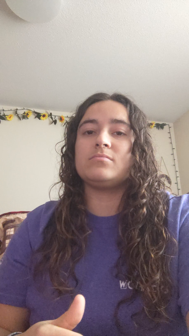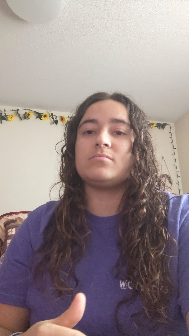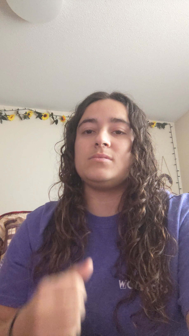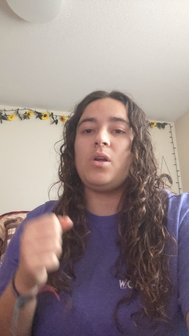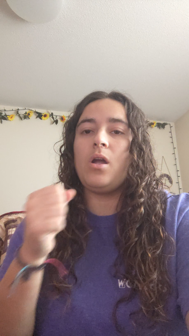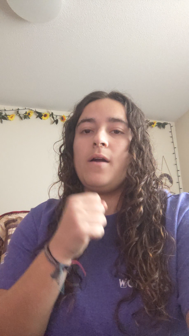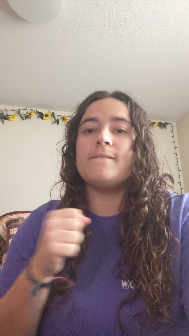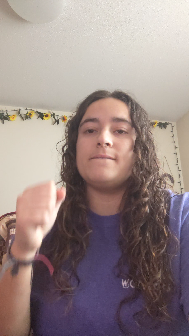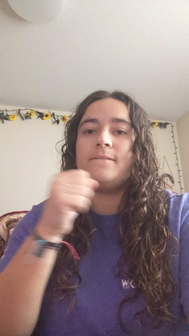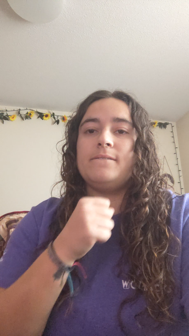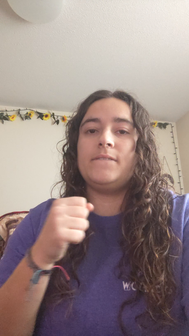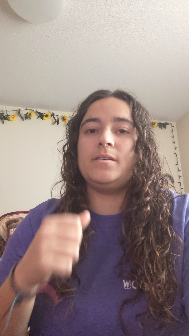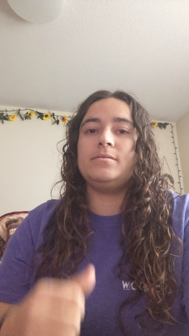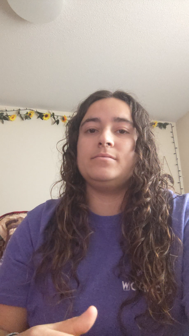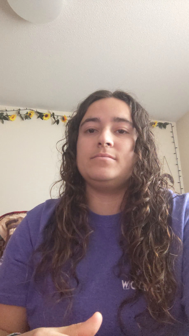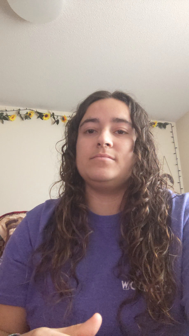coffee